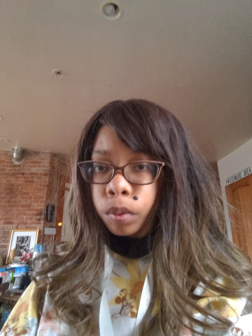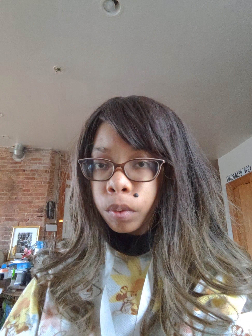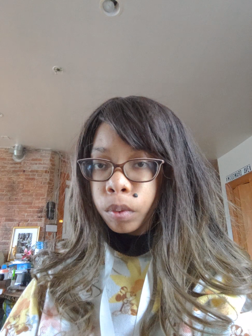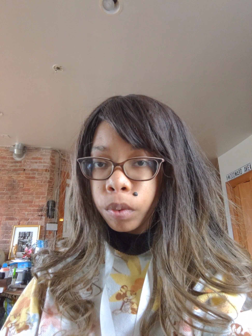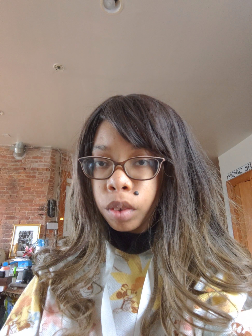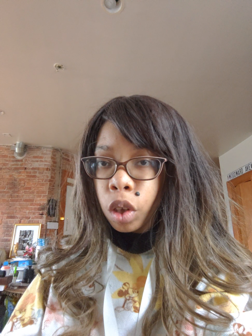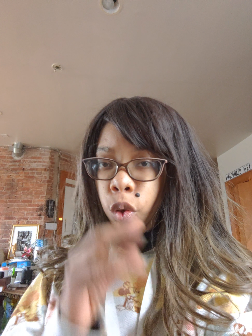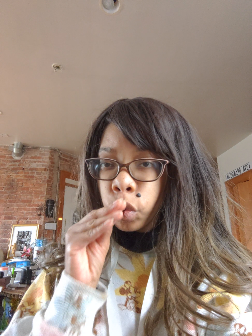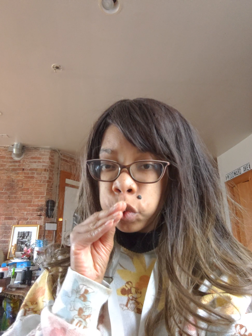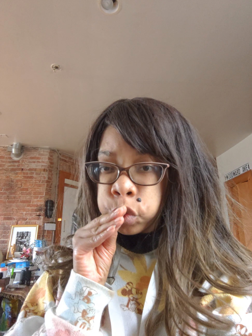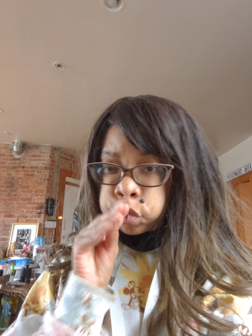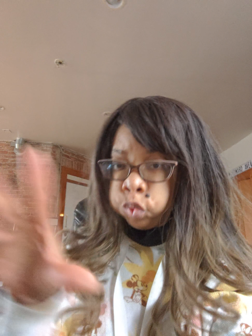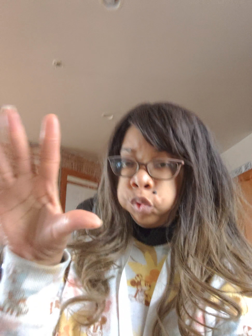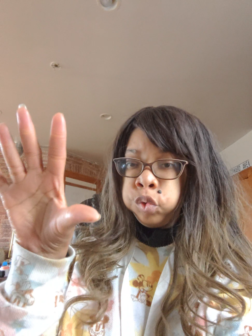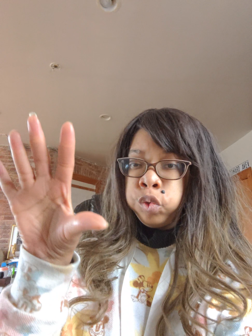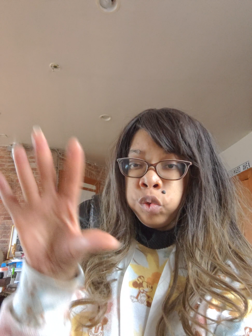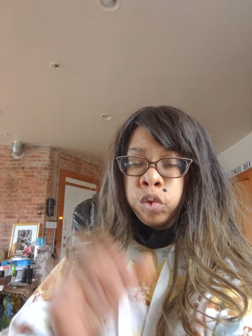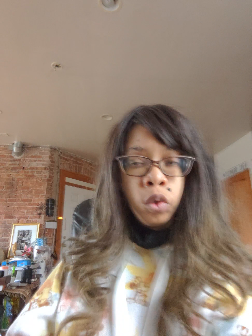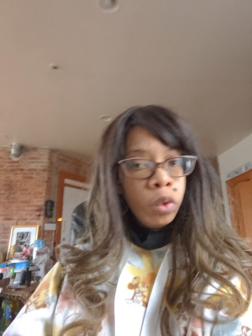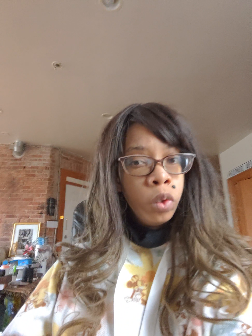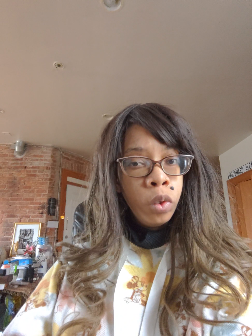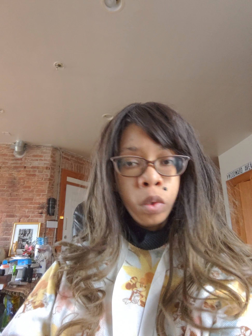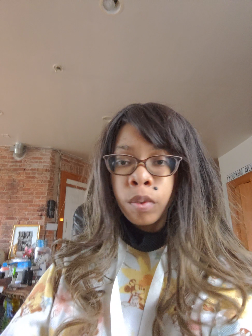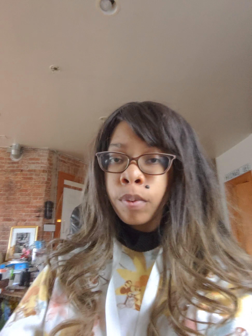blow